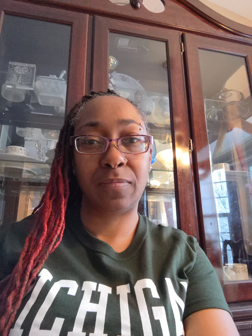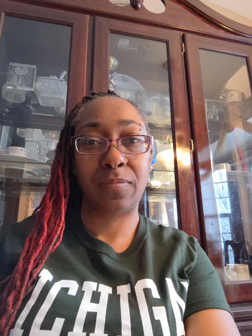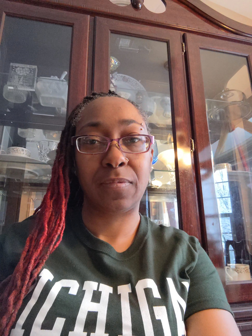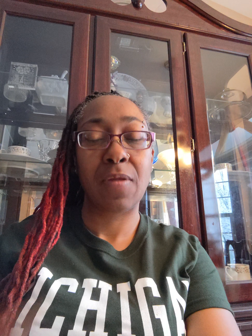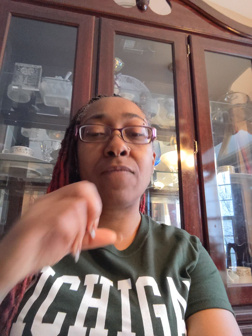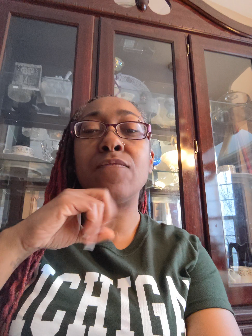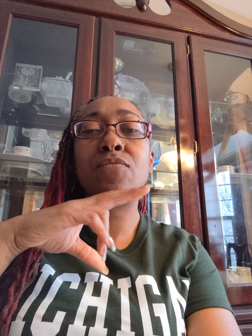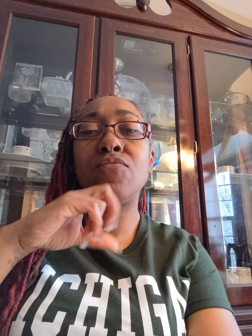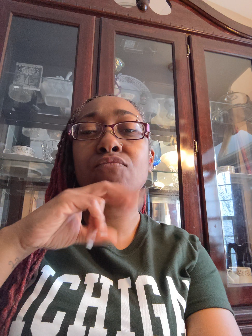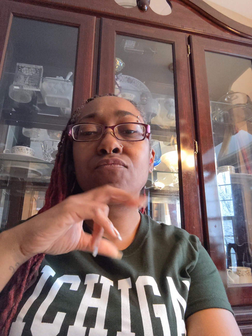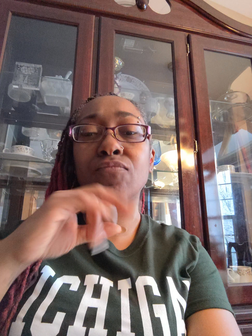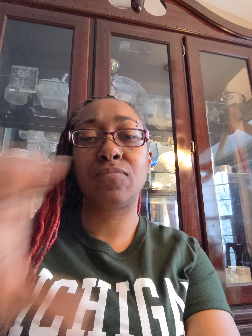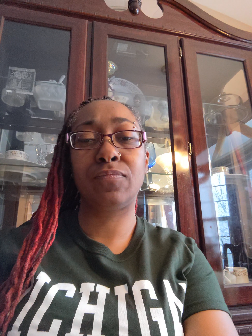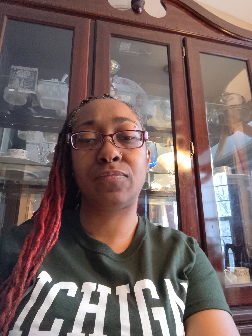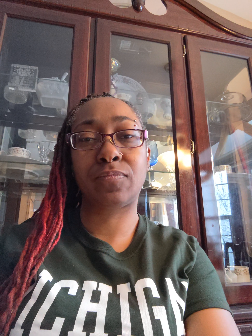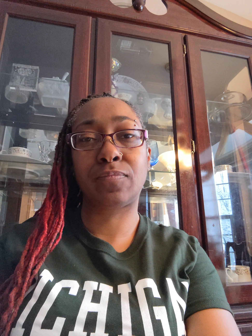frog